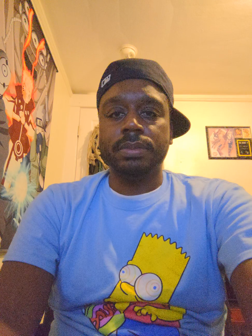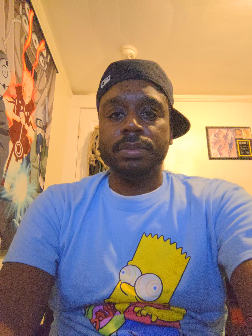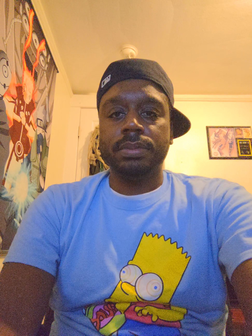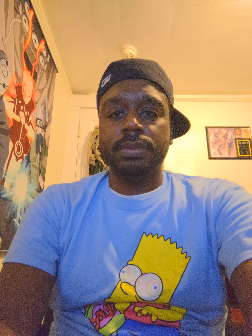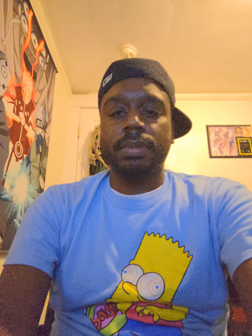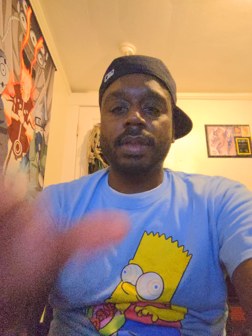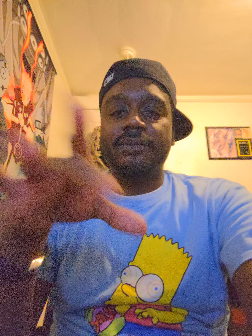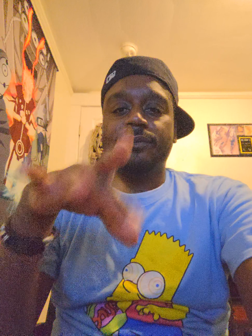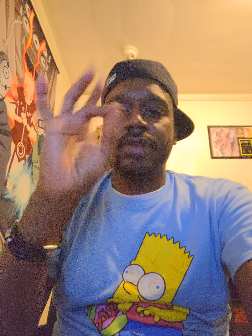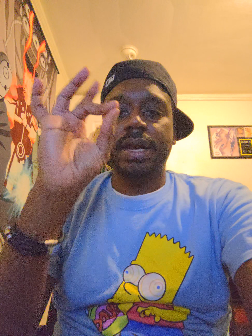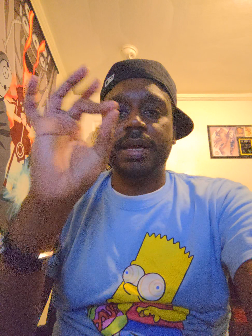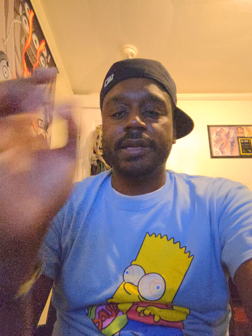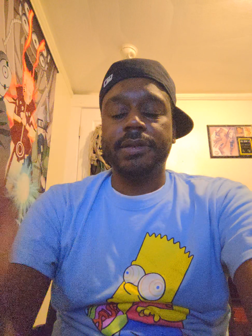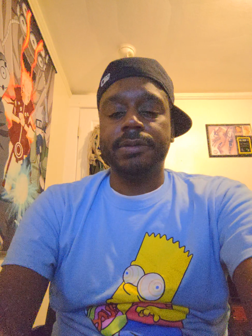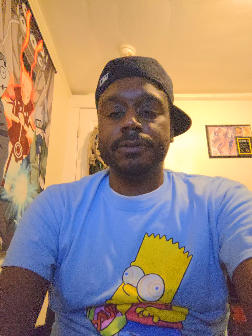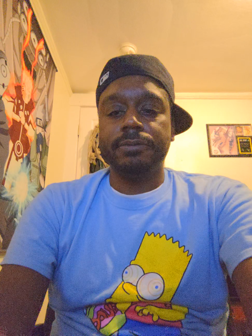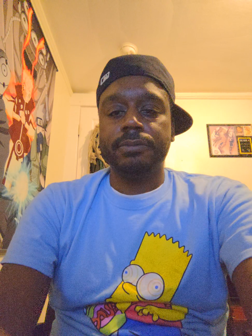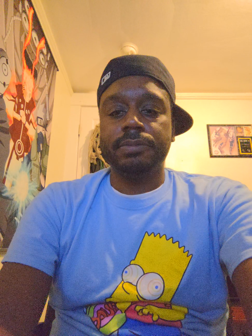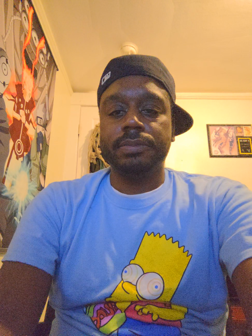find